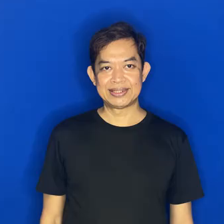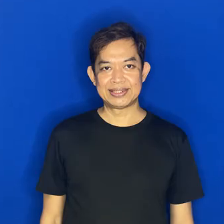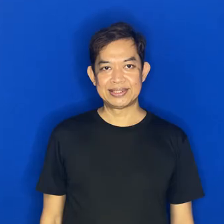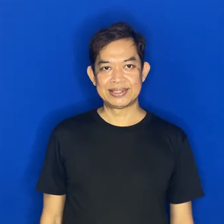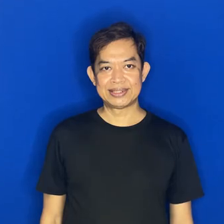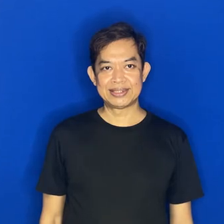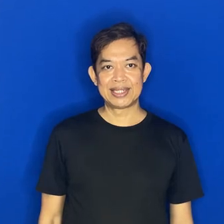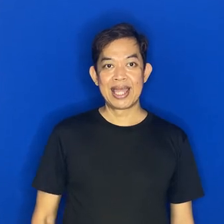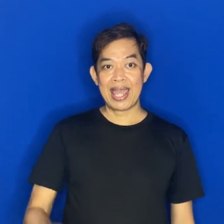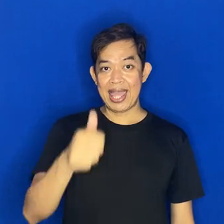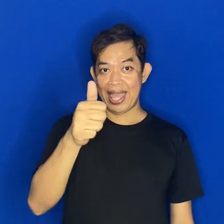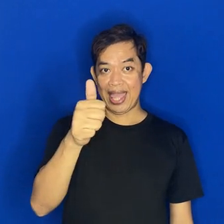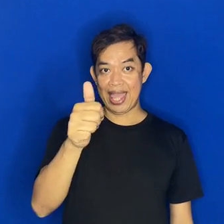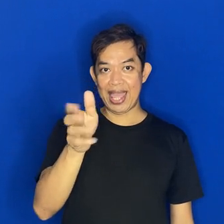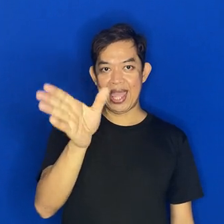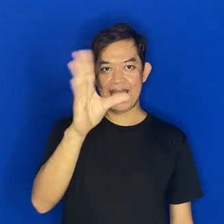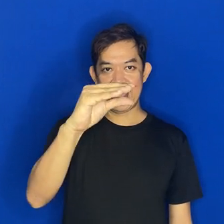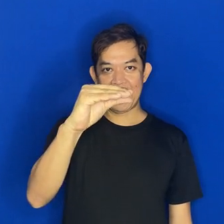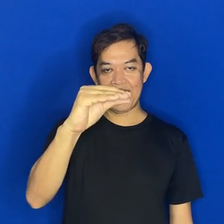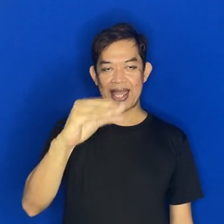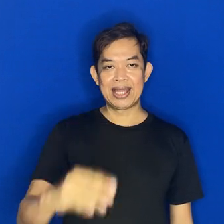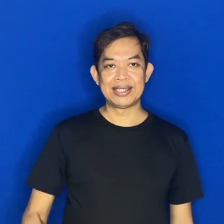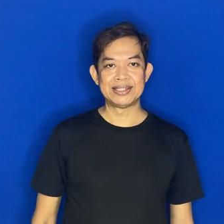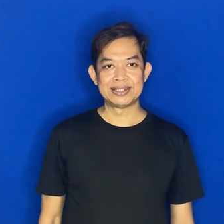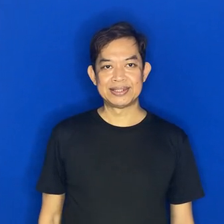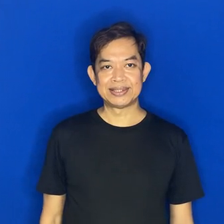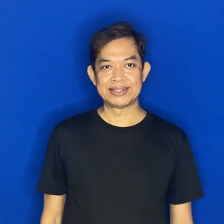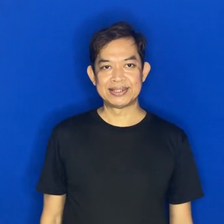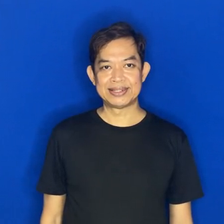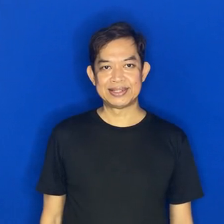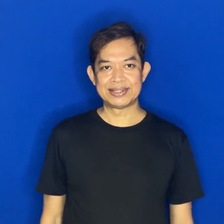good evening